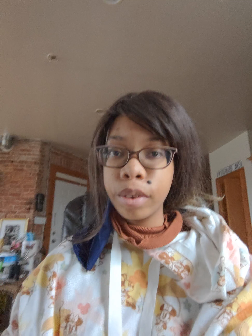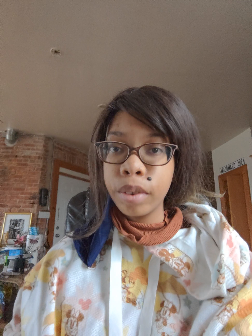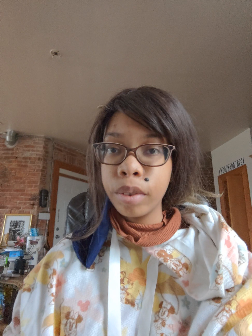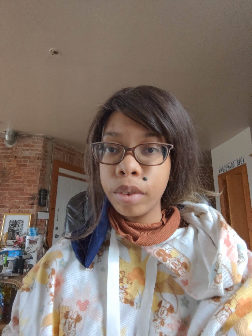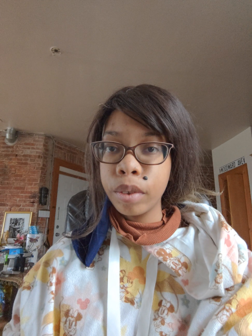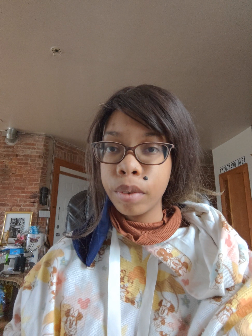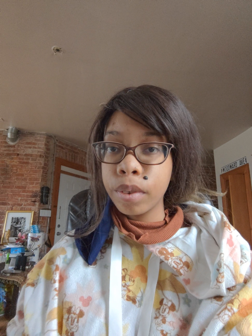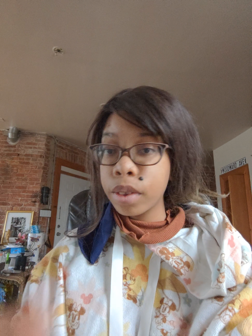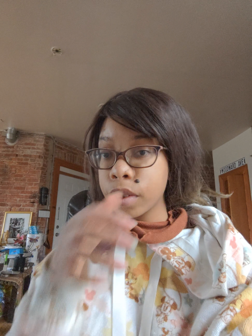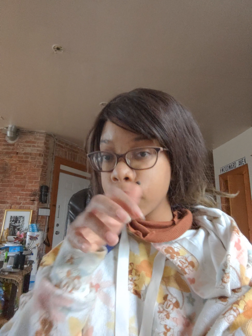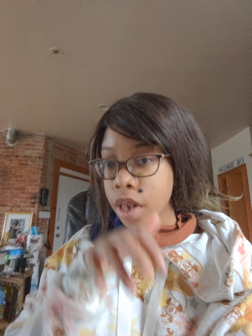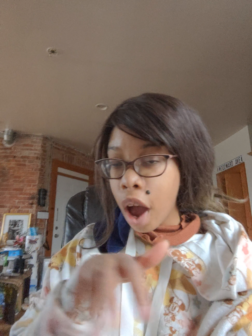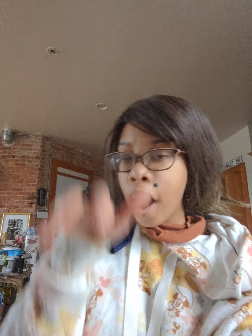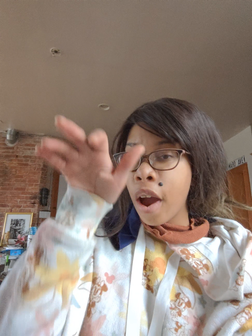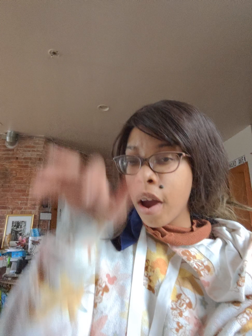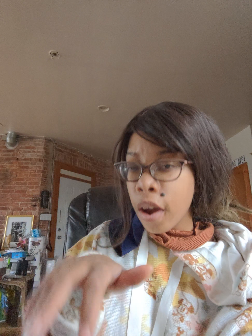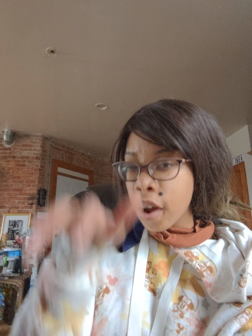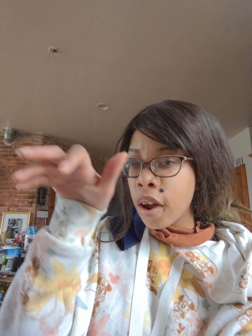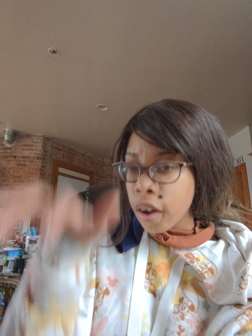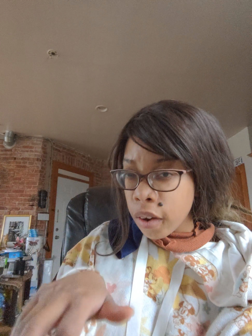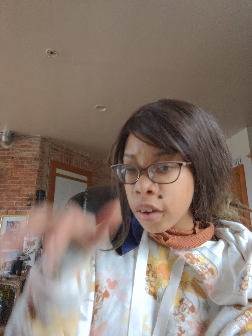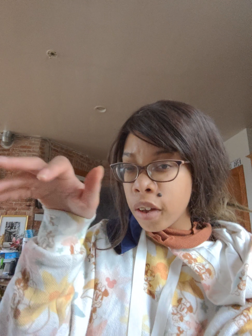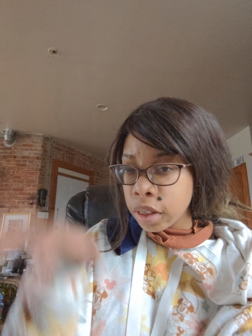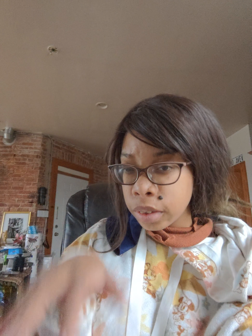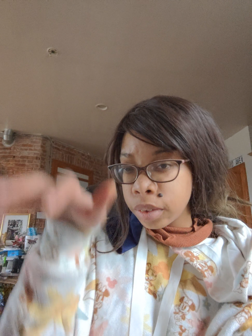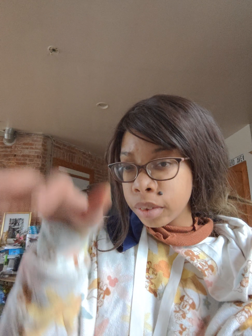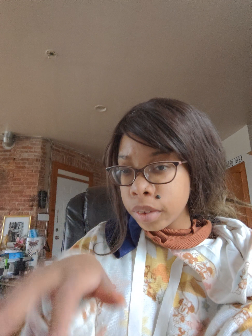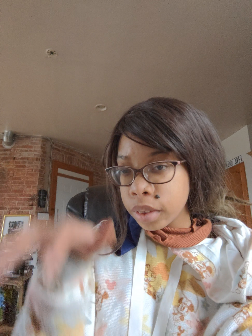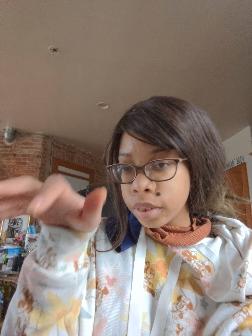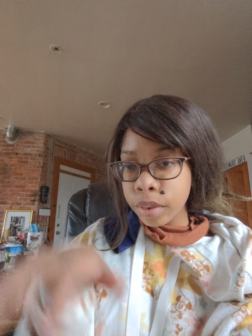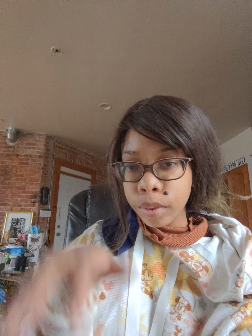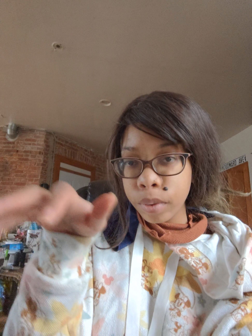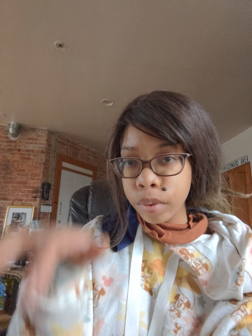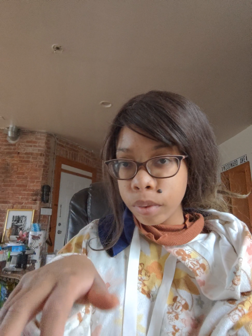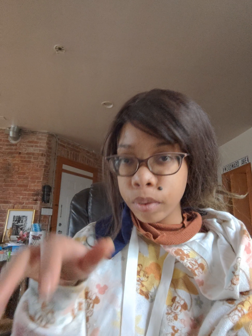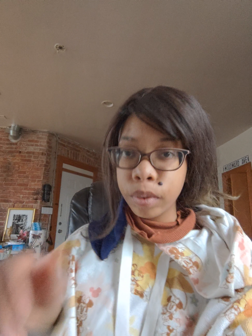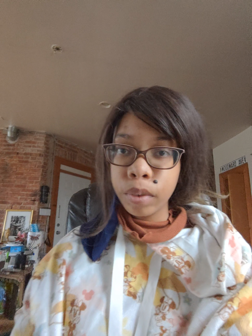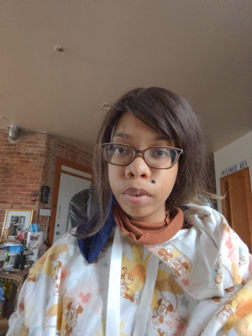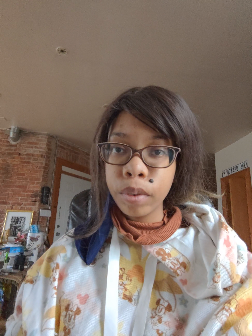alligator